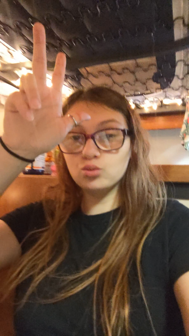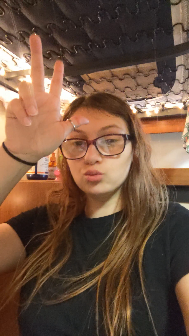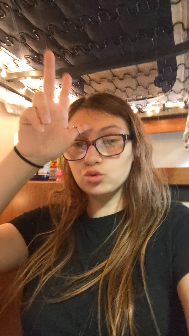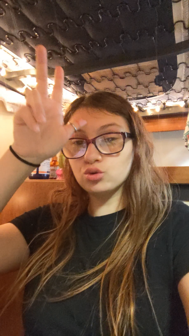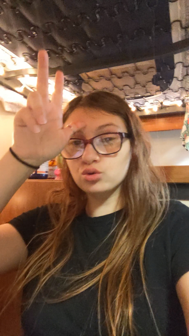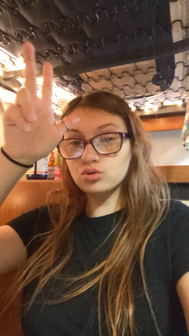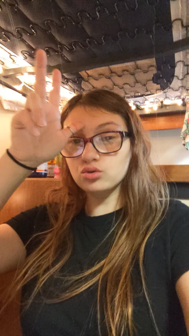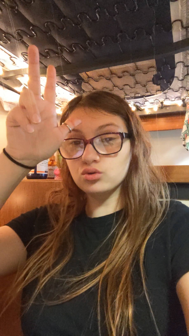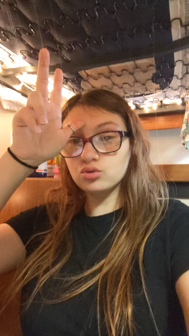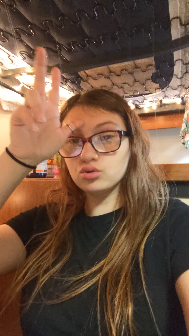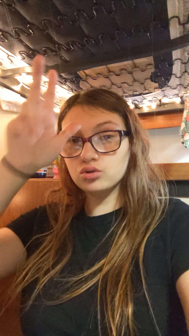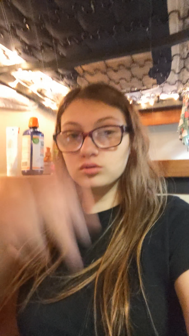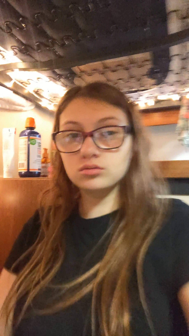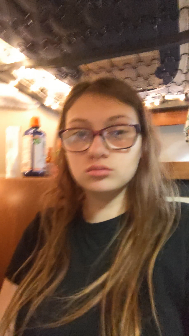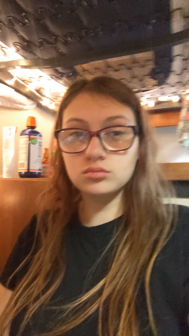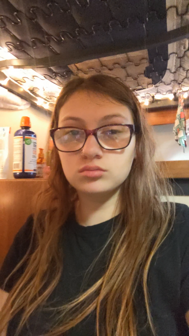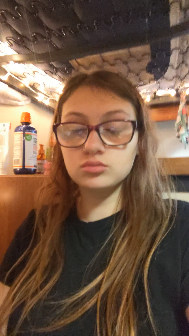rooster